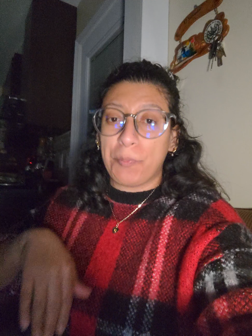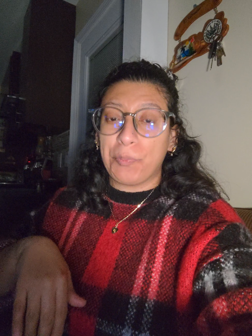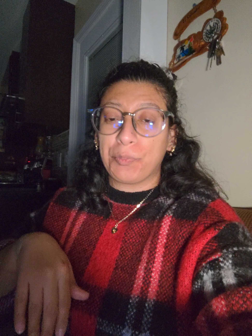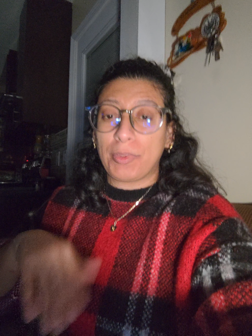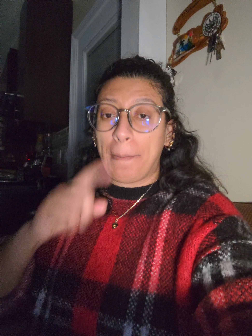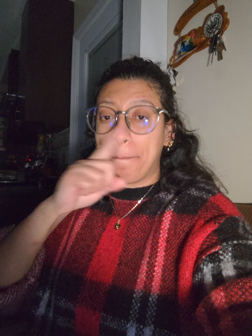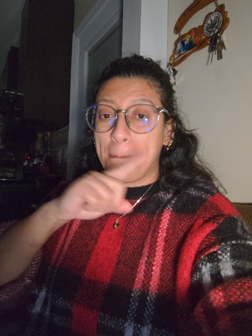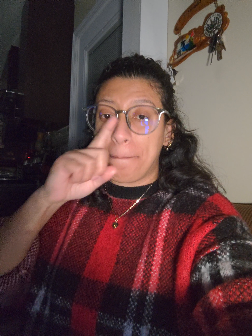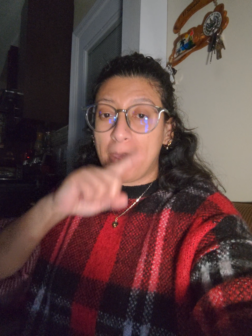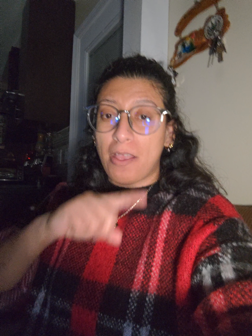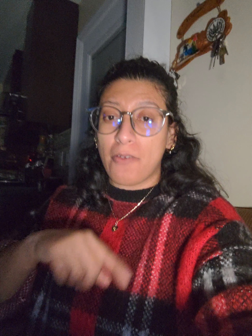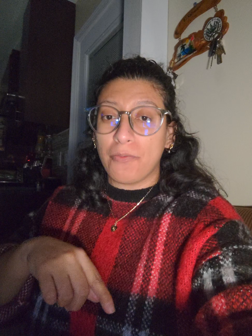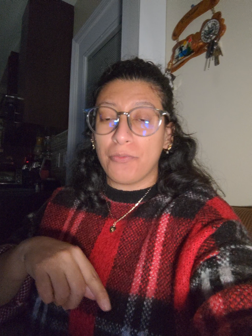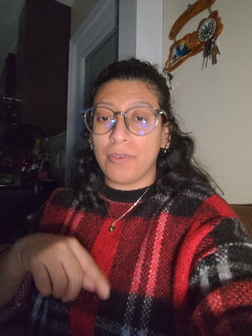mouse